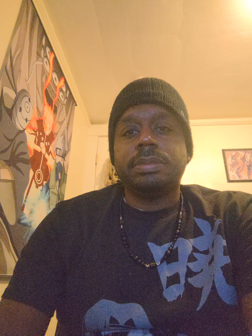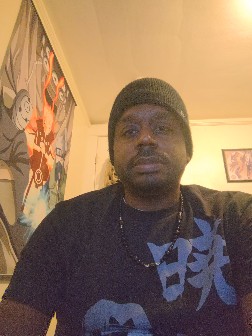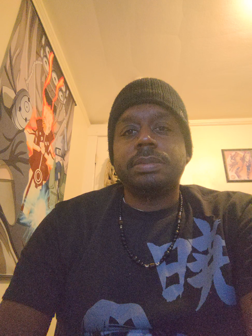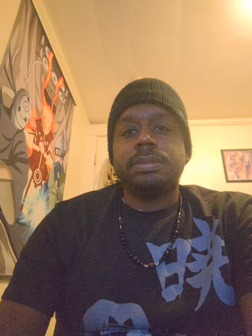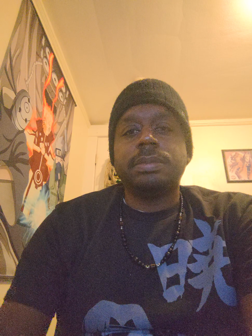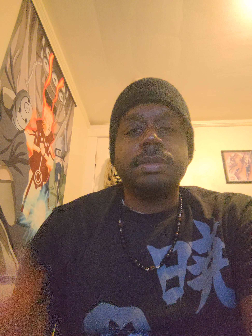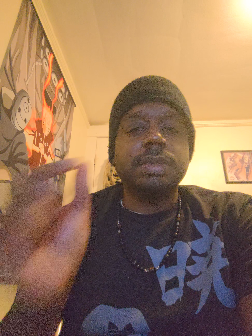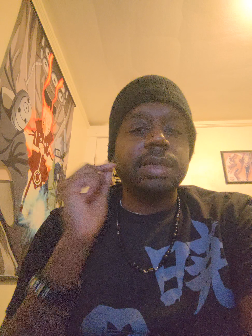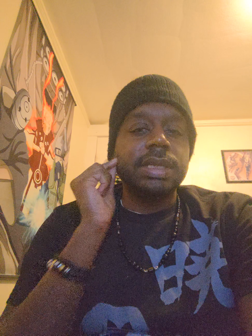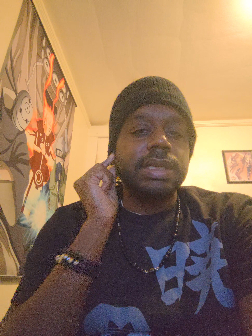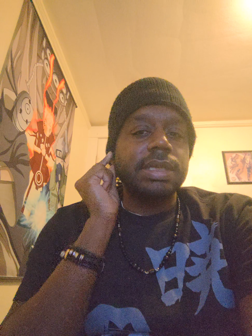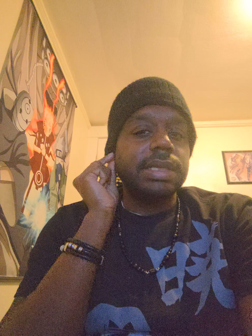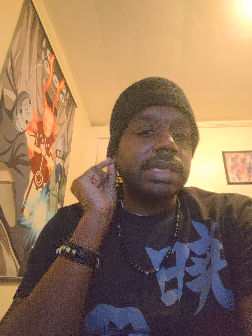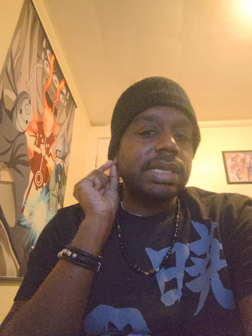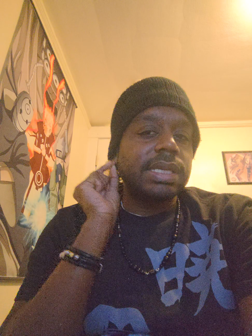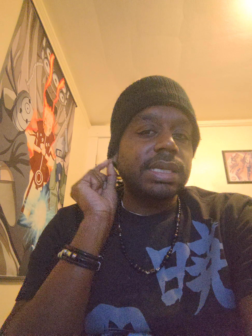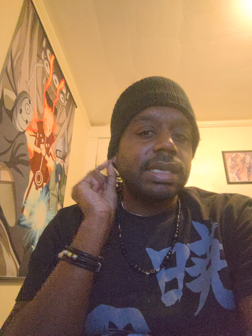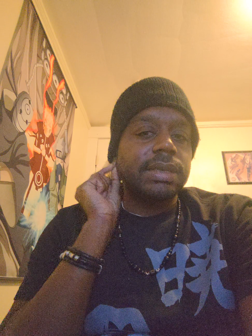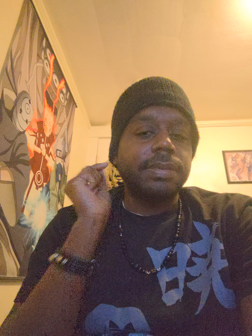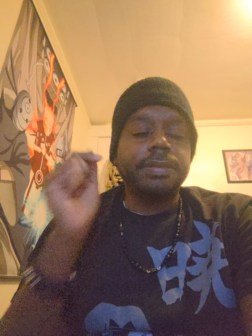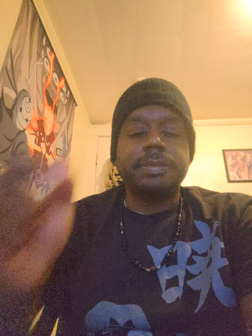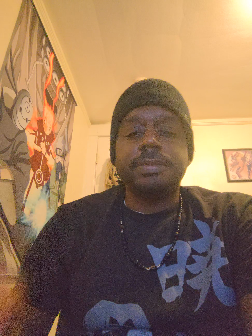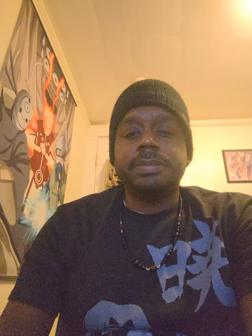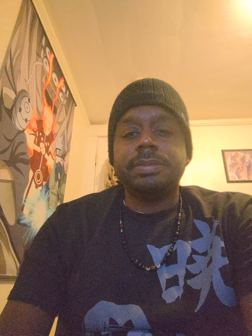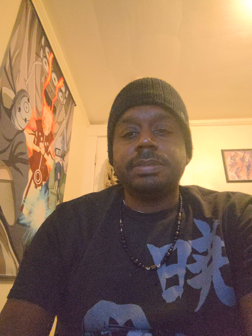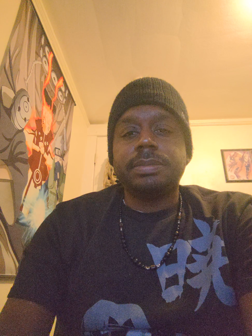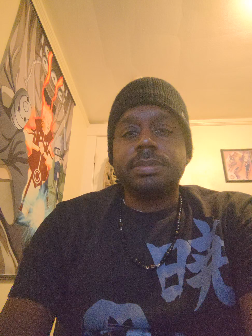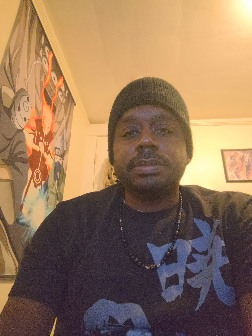ear